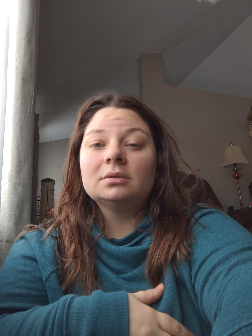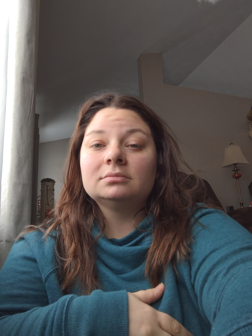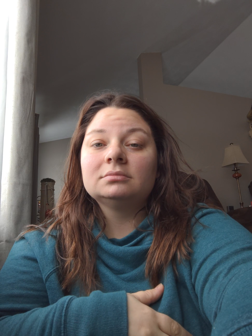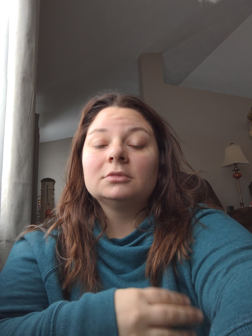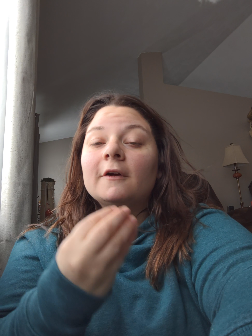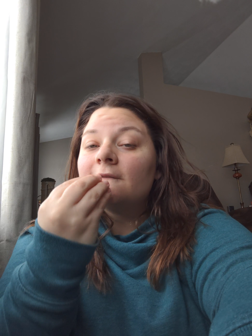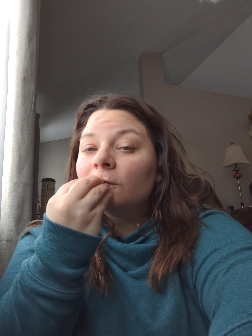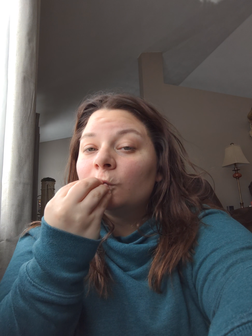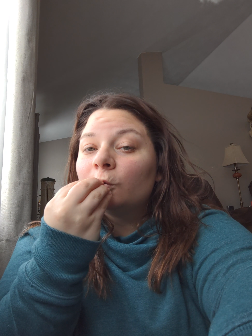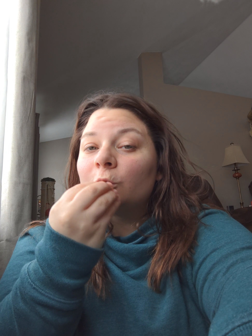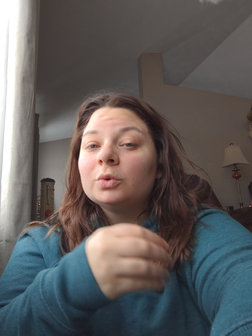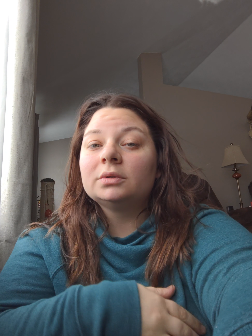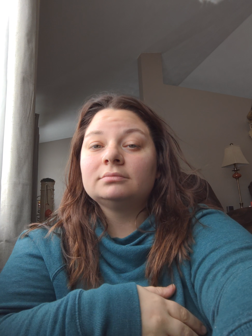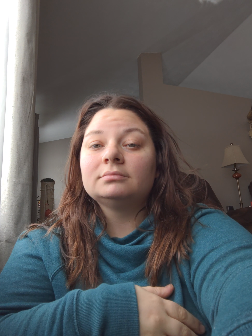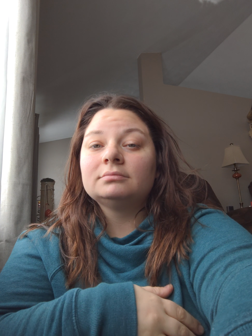food